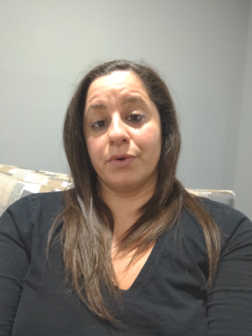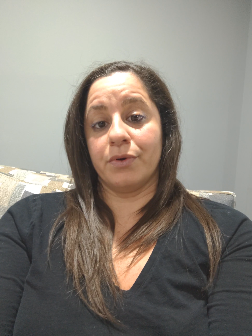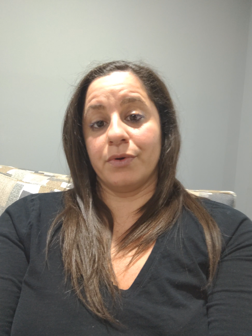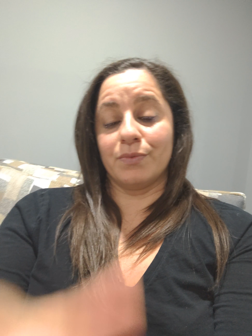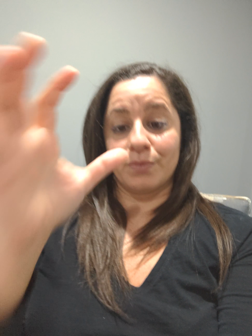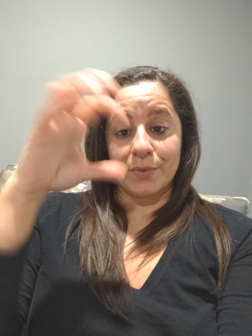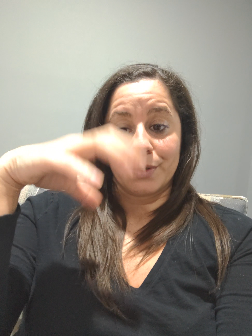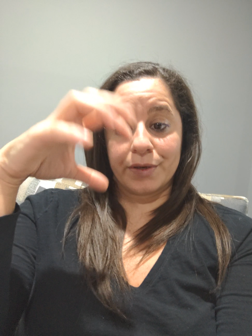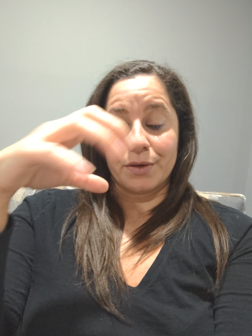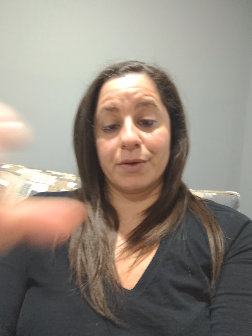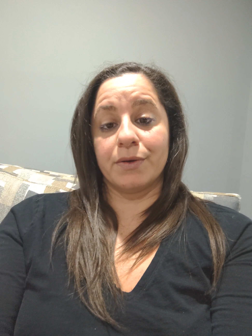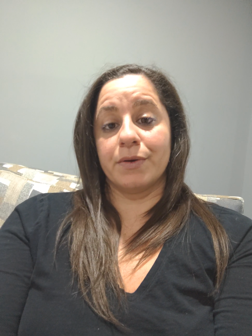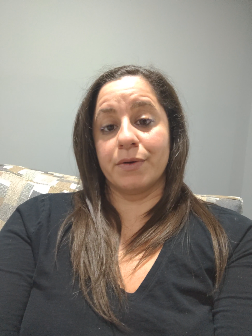rain